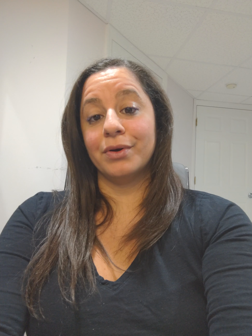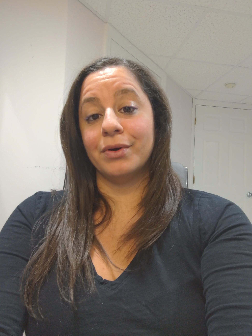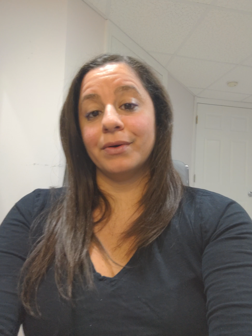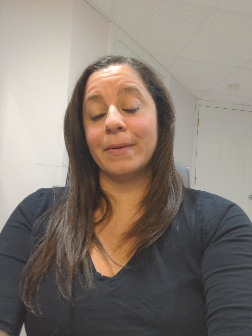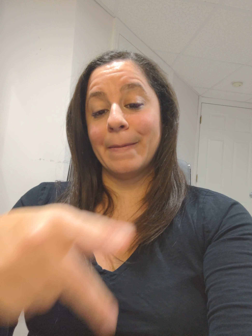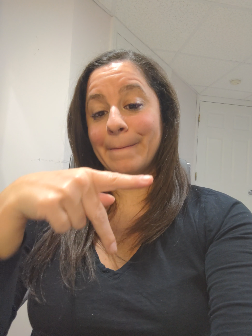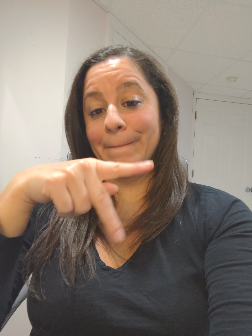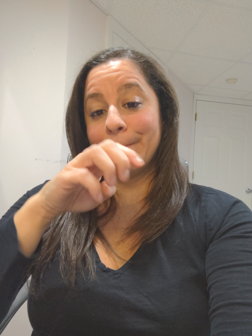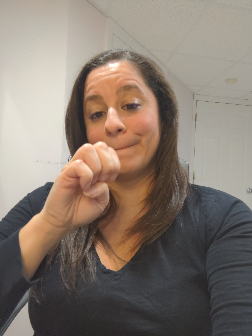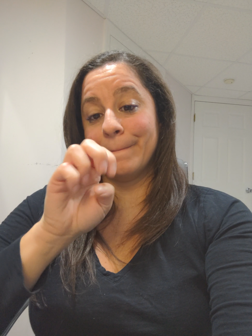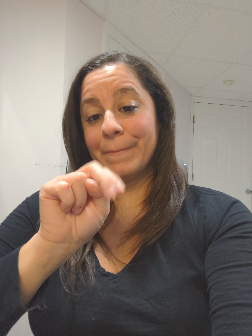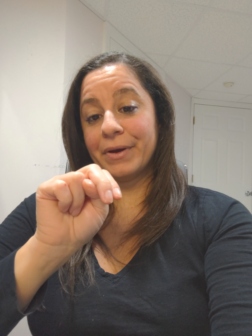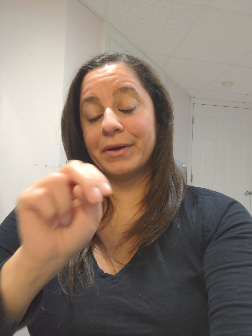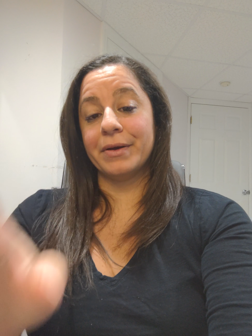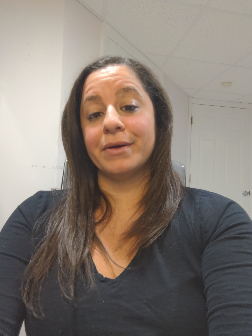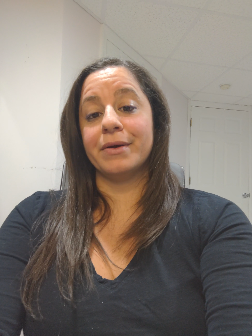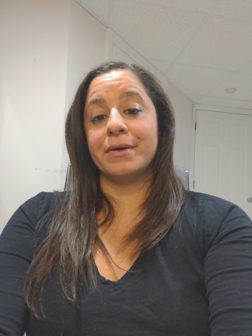pen